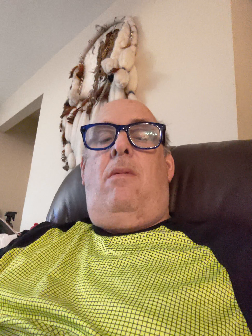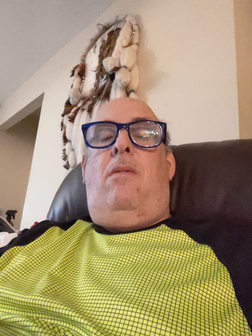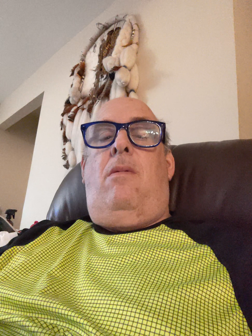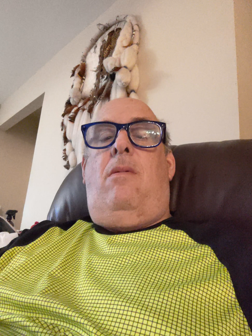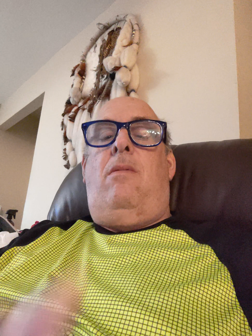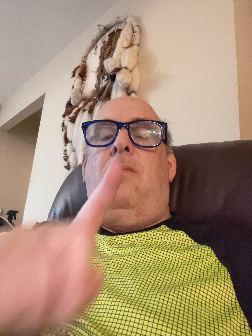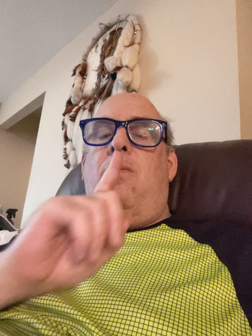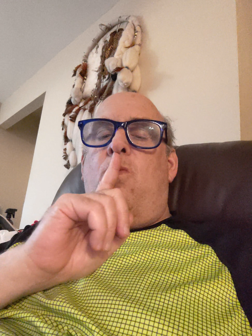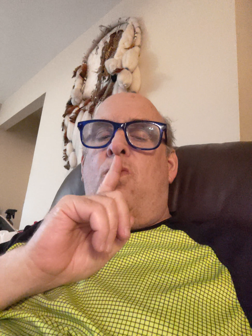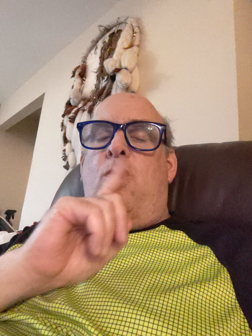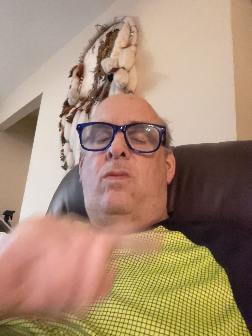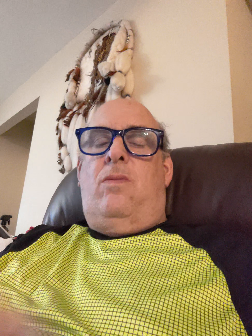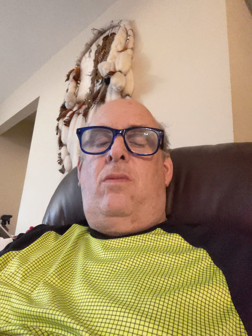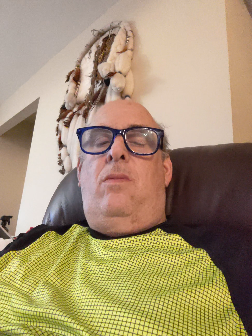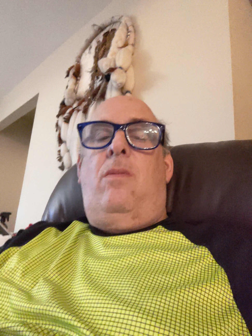shhh